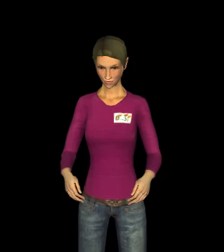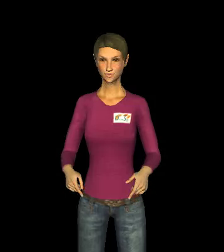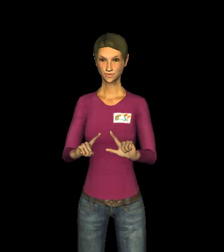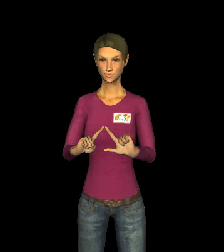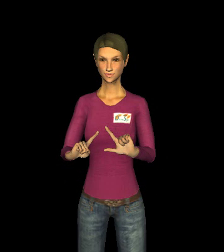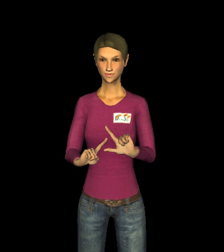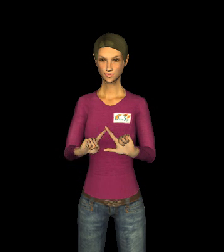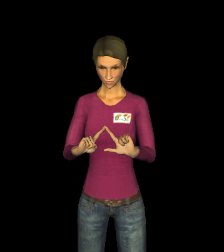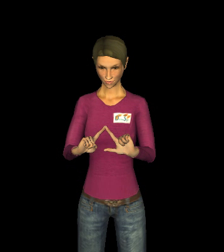دائرة